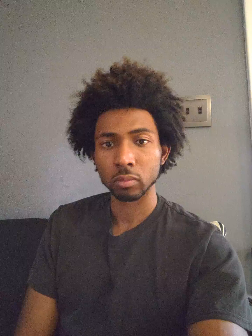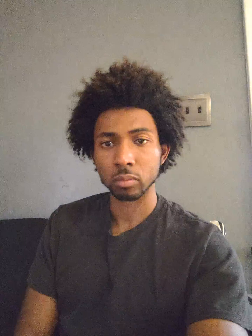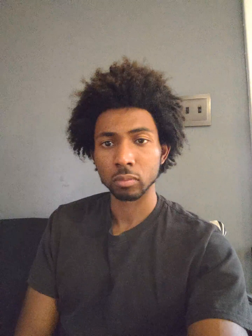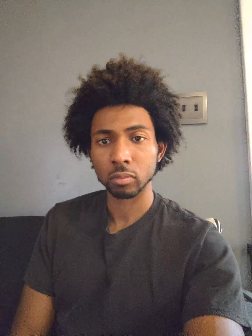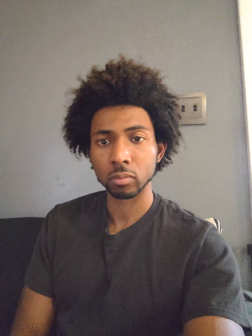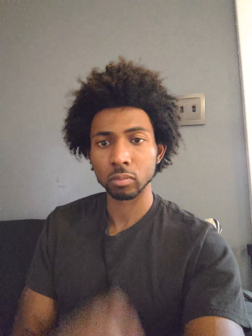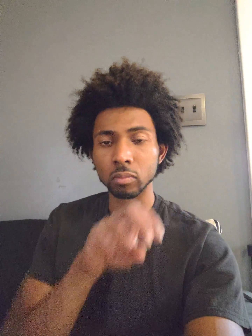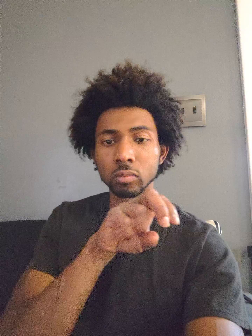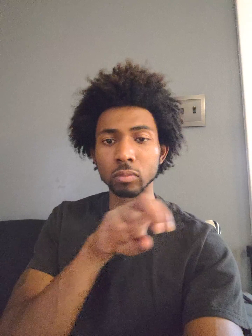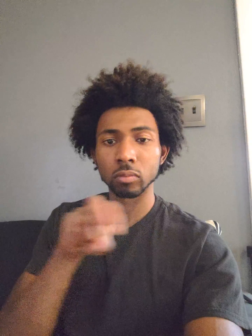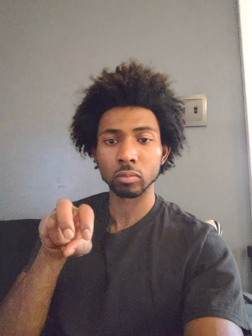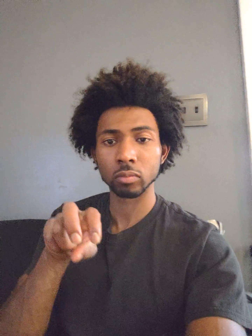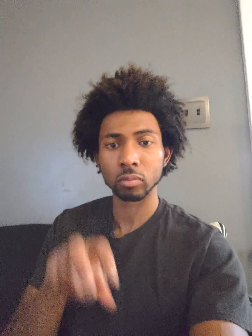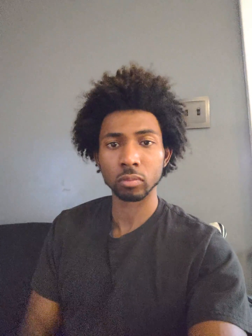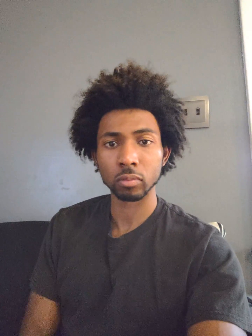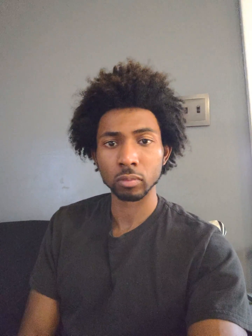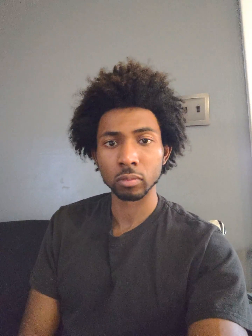couch